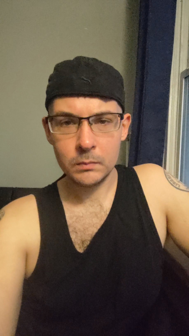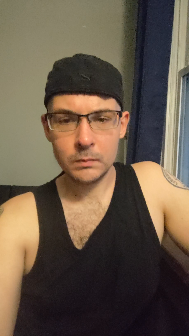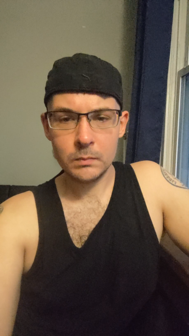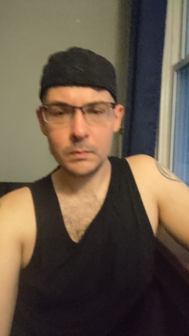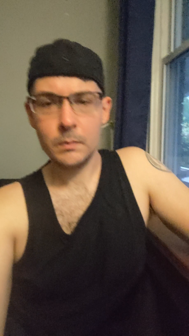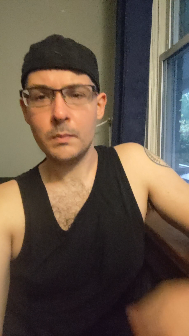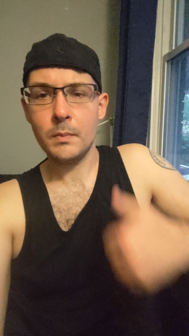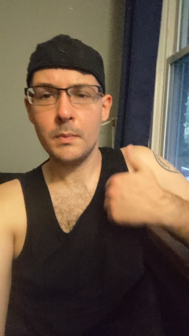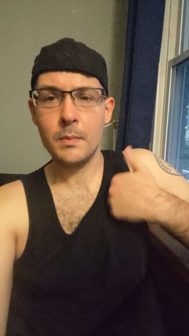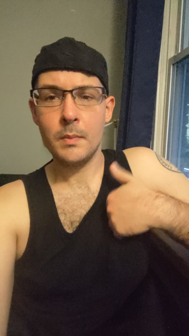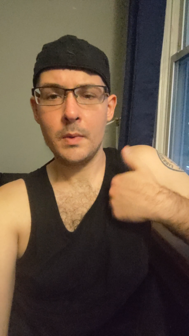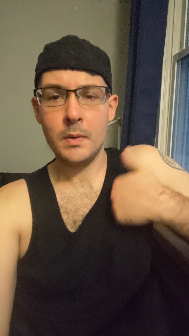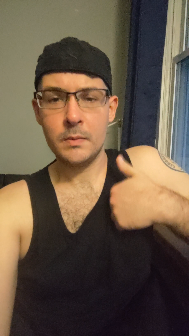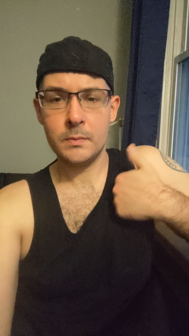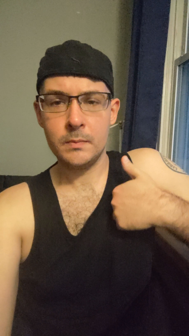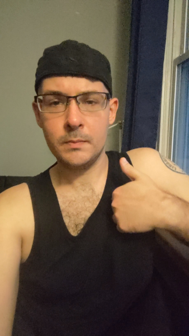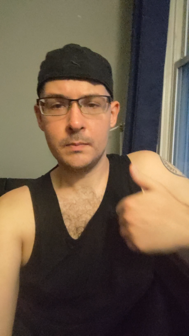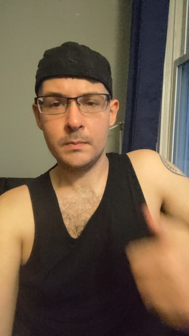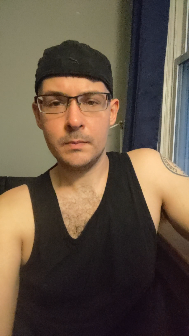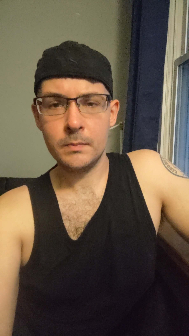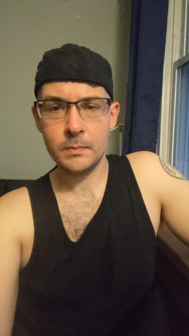bathtub